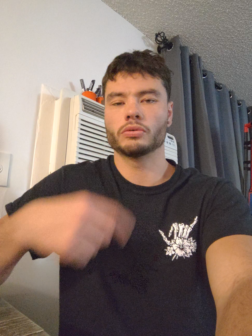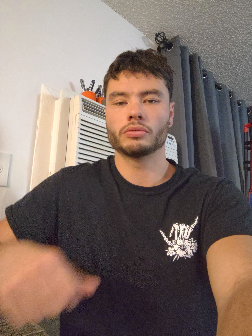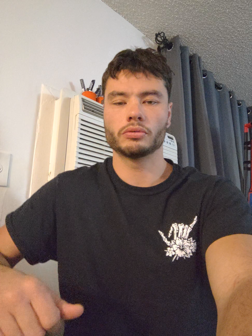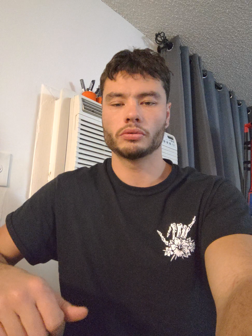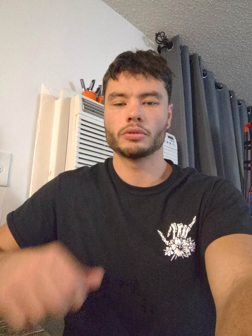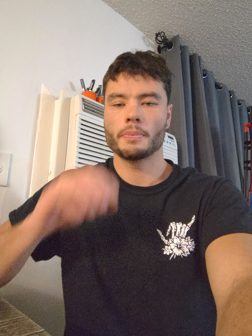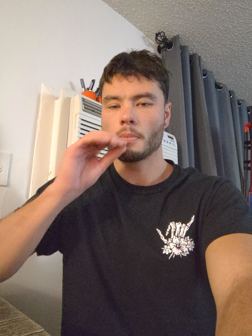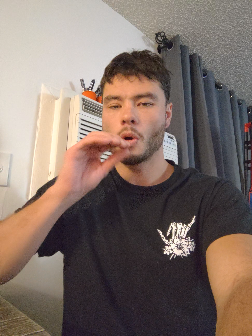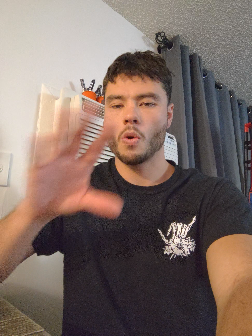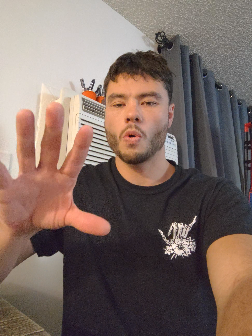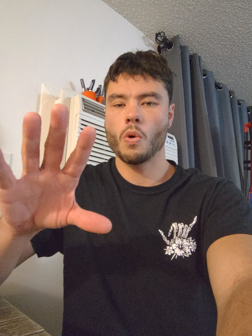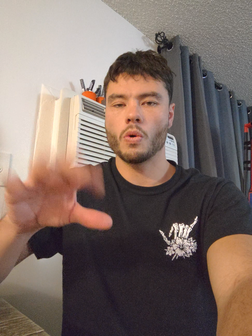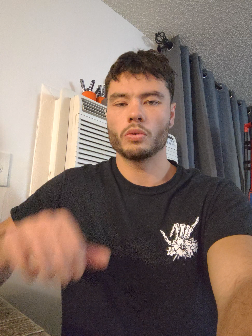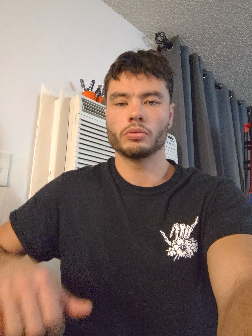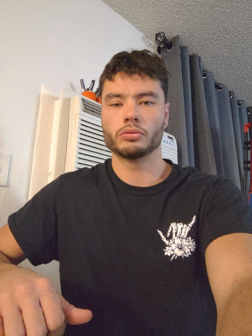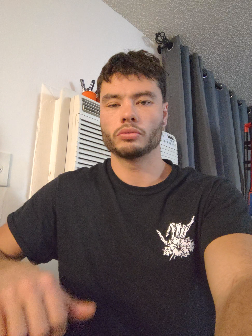blow